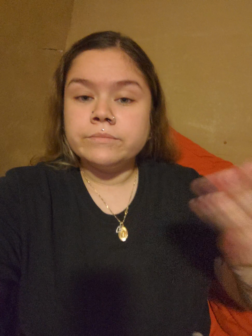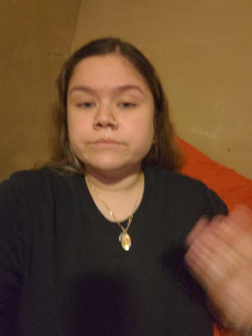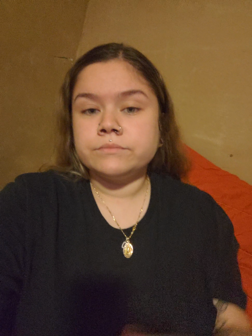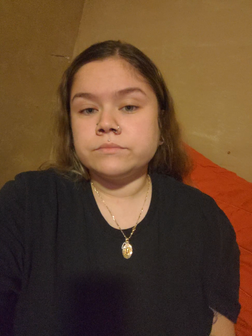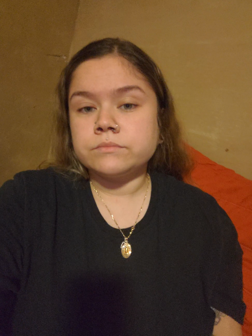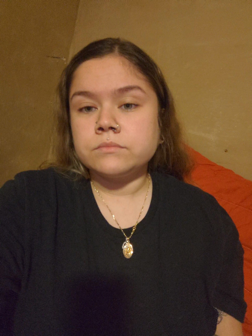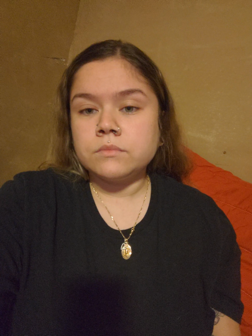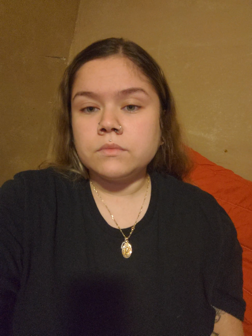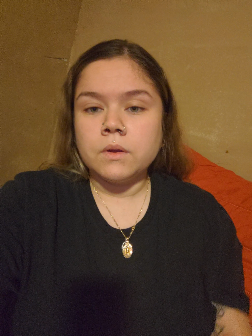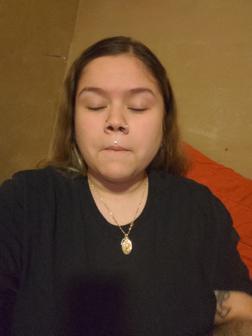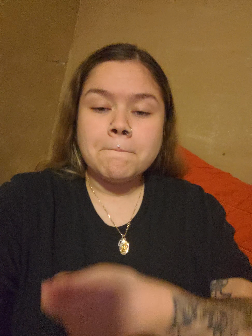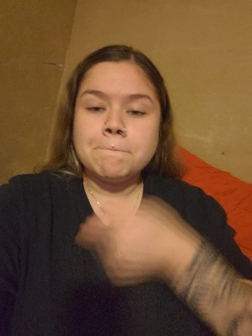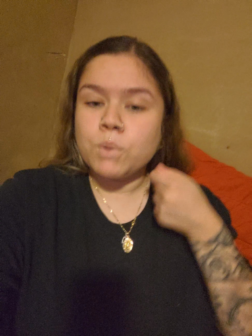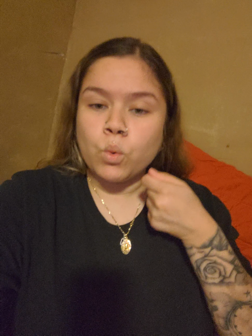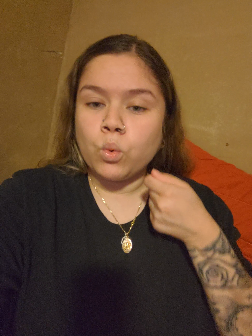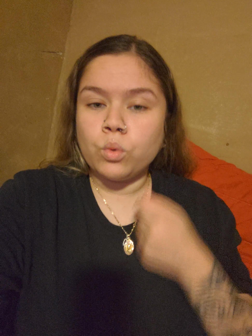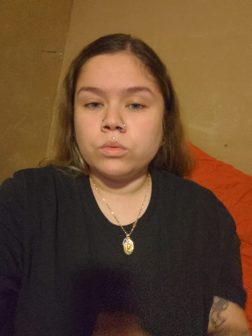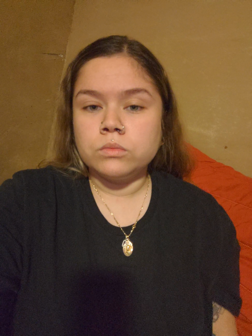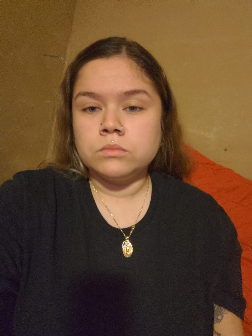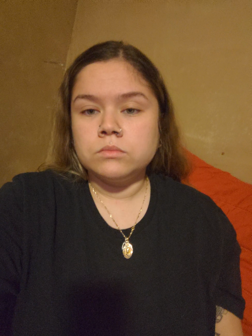pull